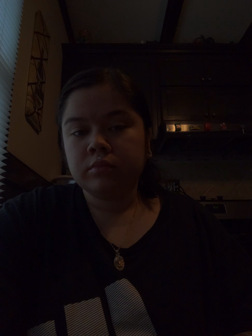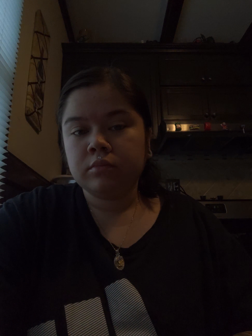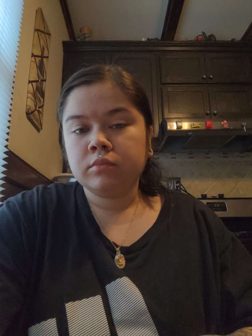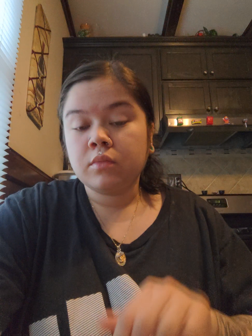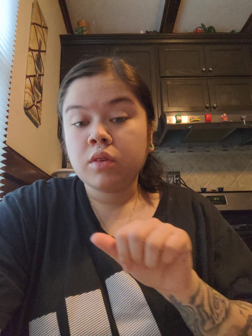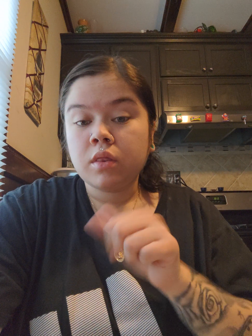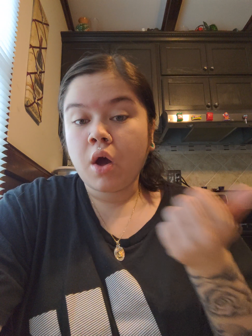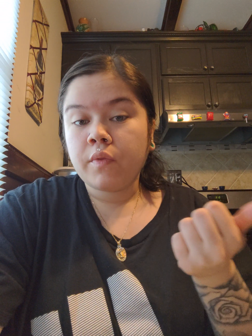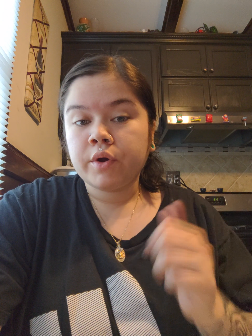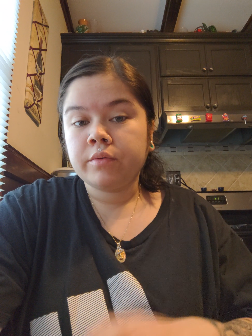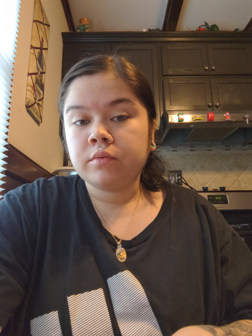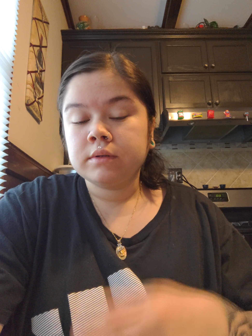another